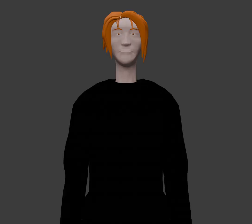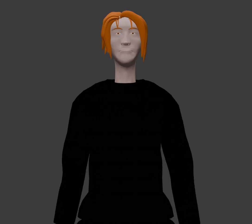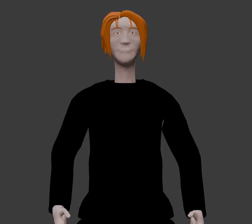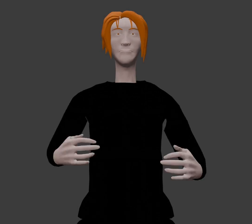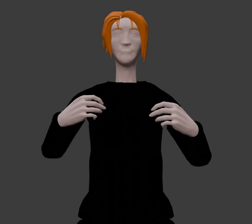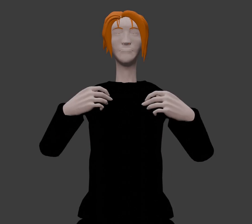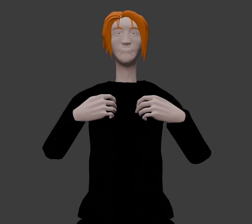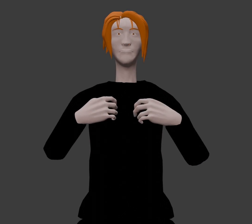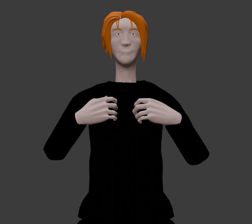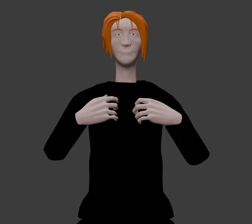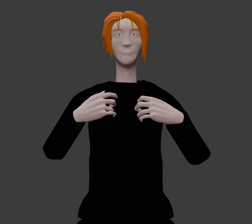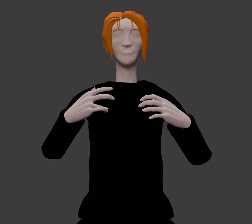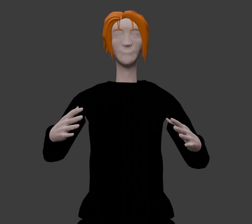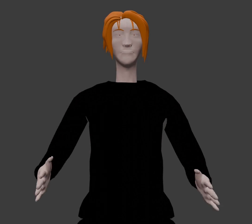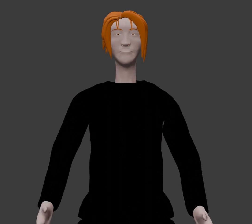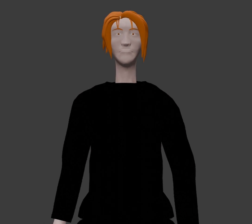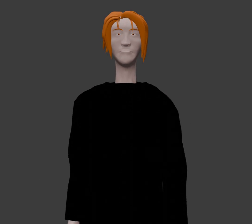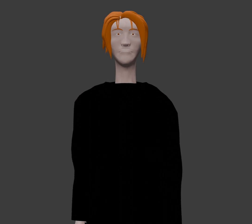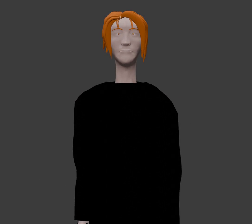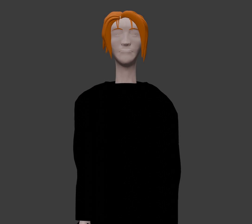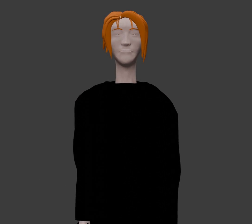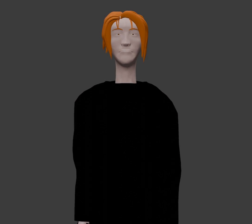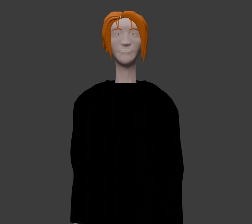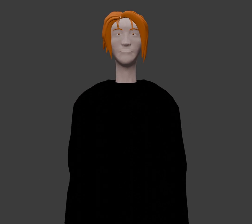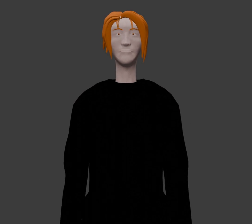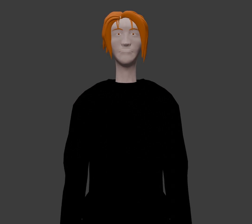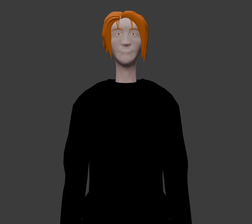Backpack